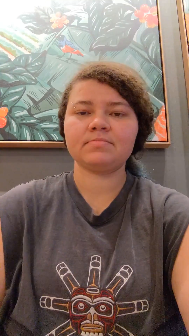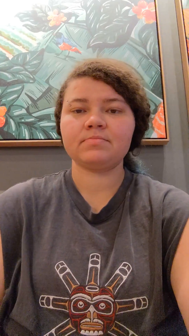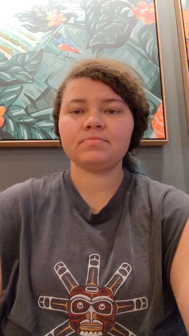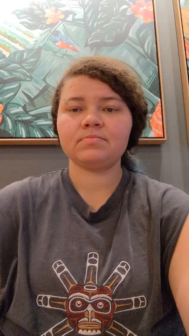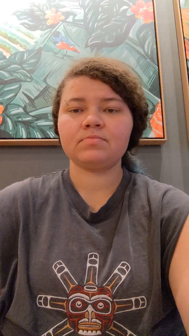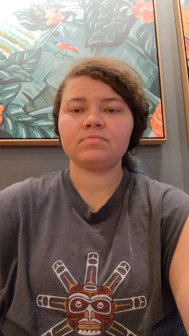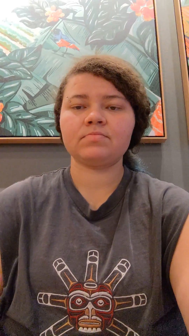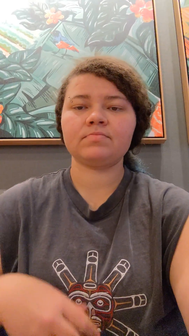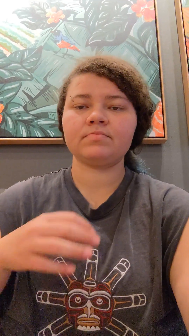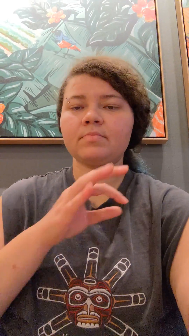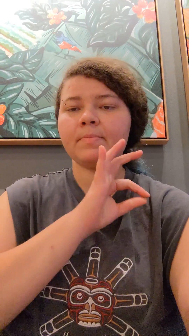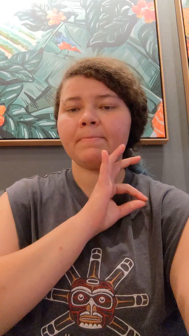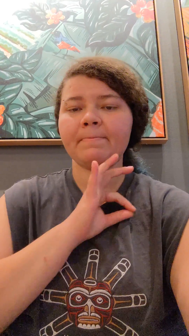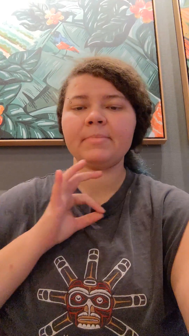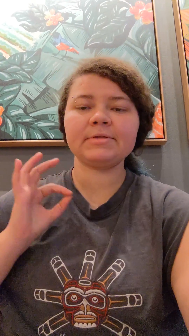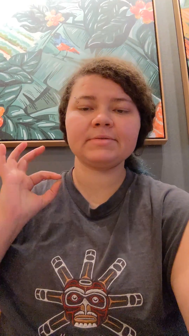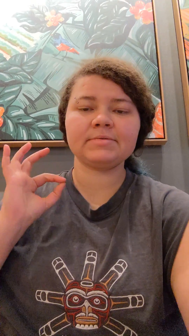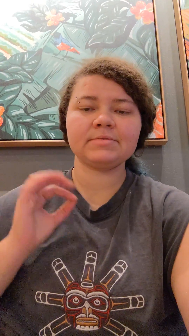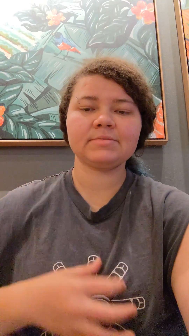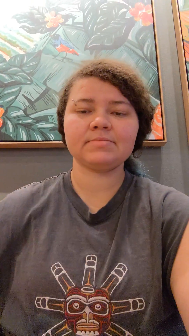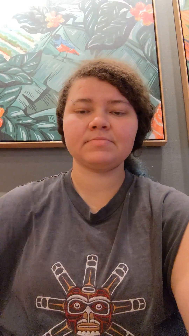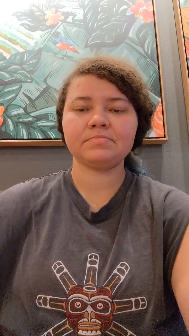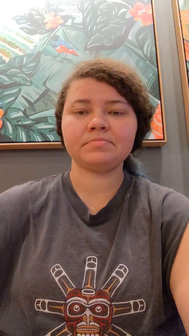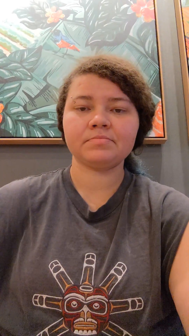beads